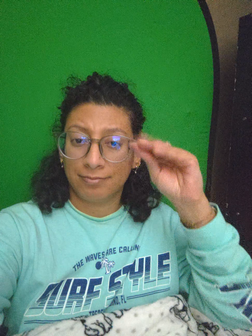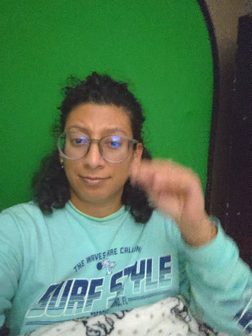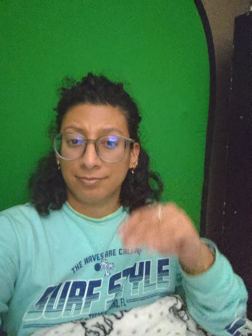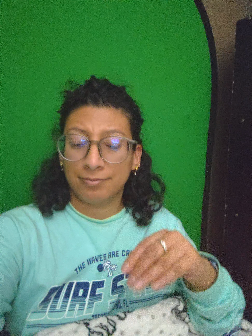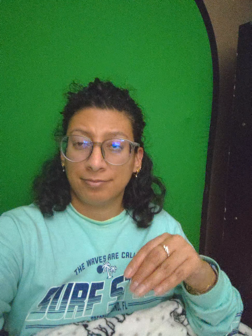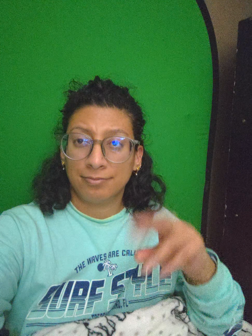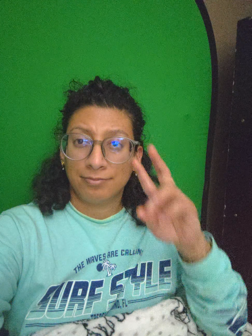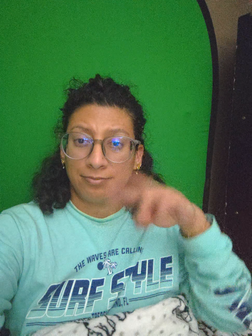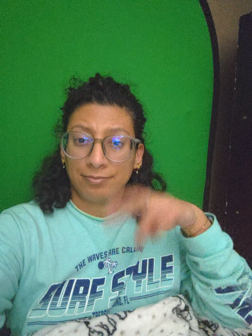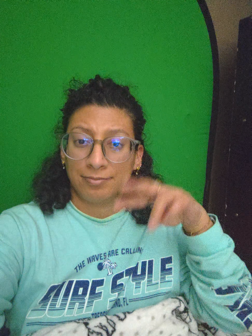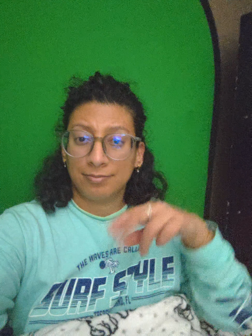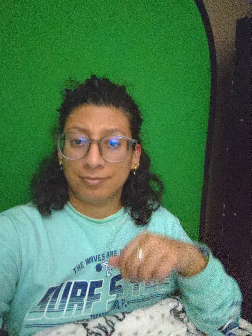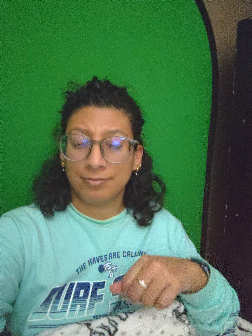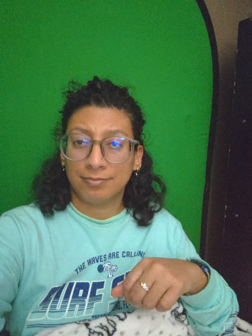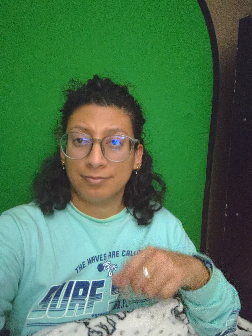read